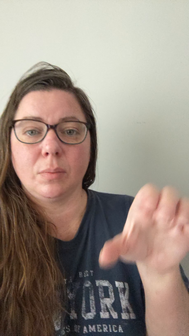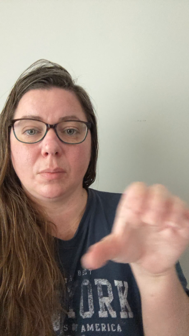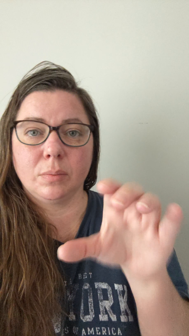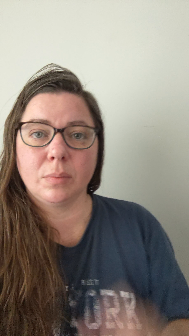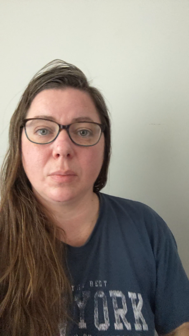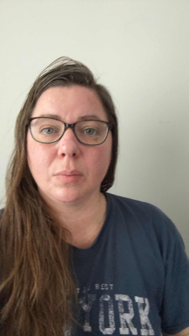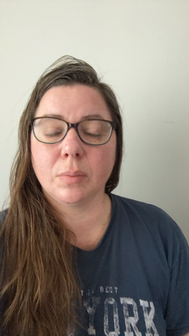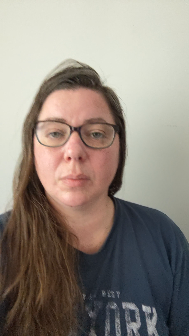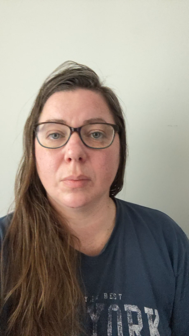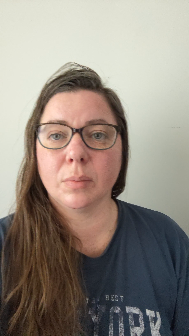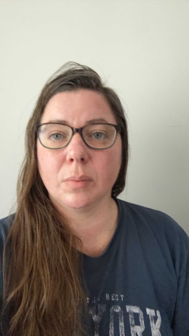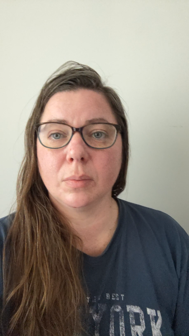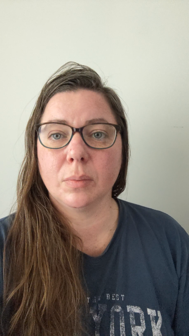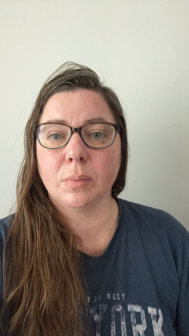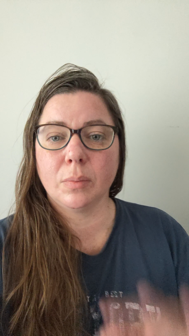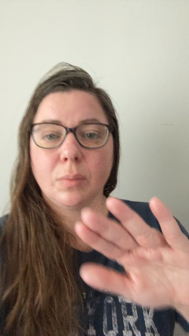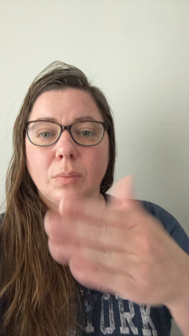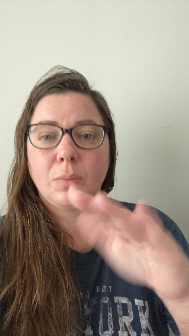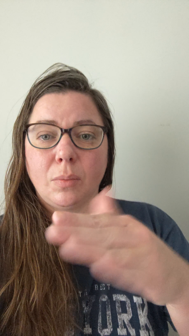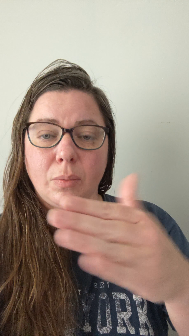cook